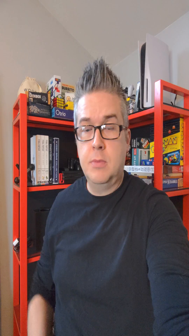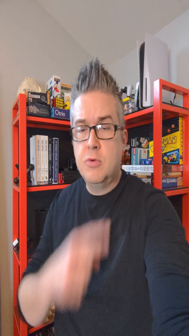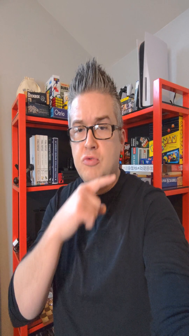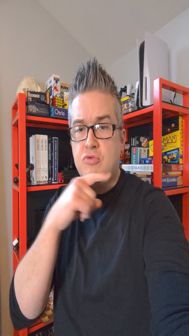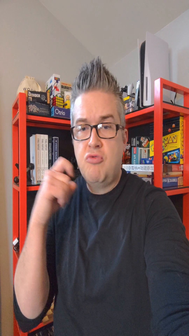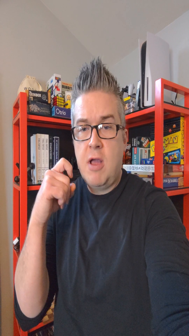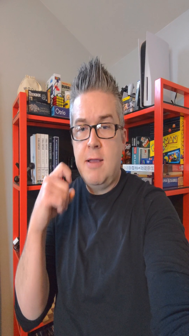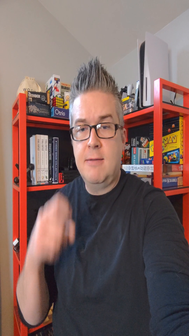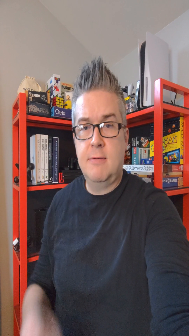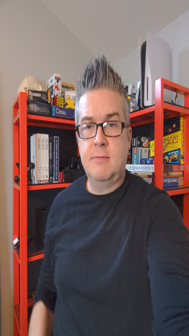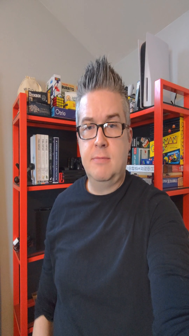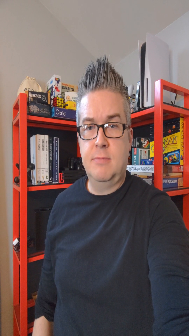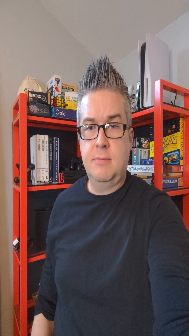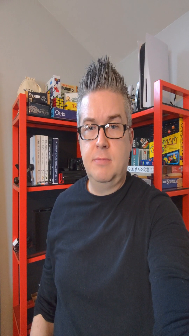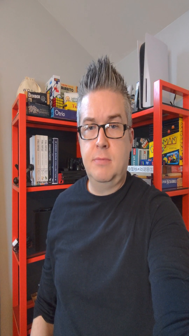dry